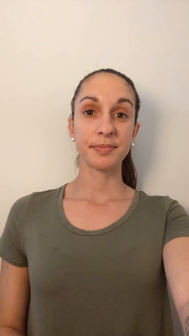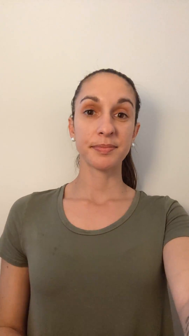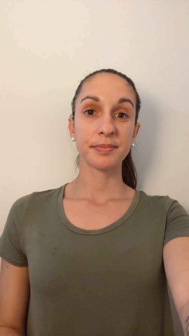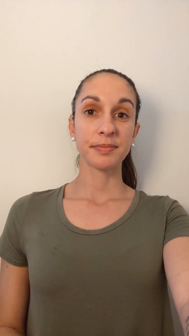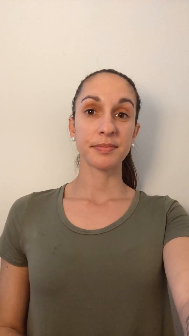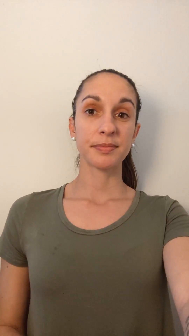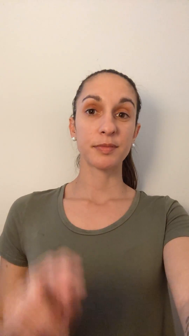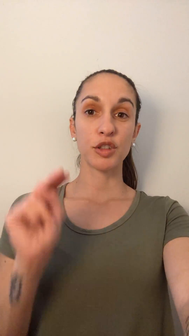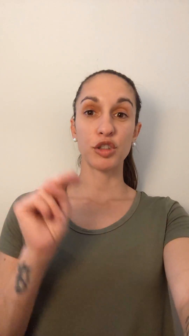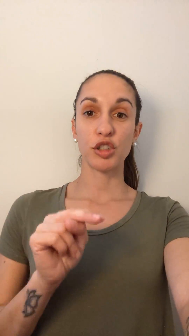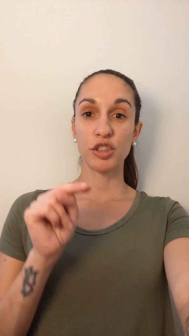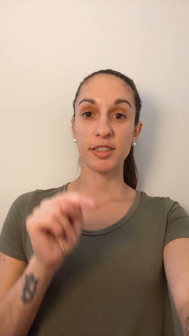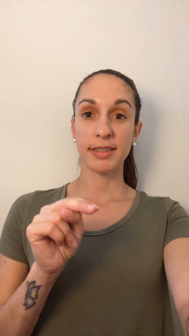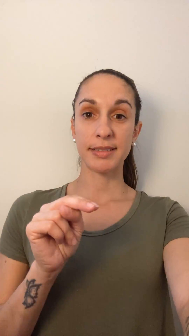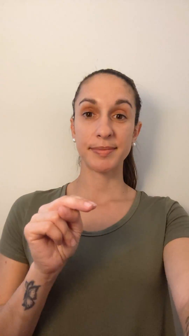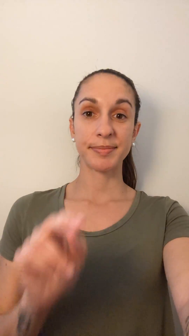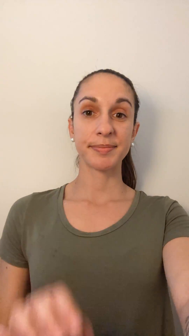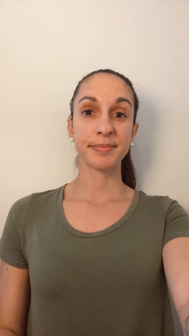nurse